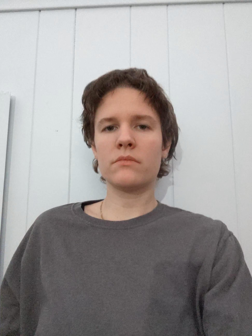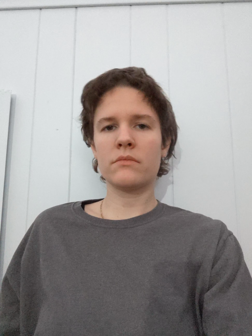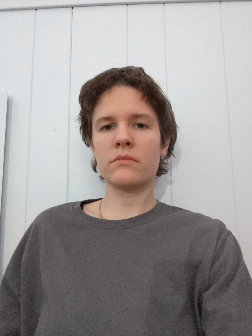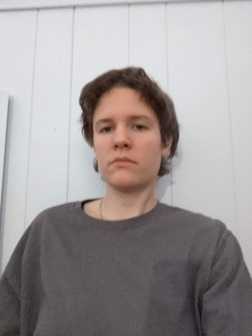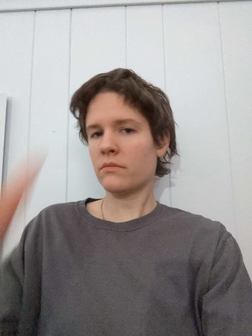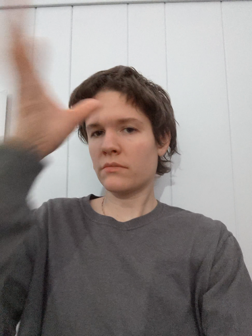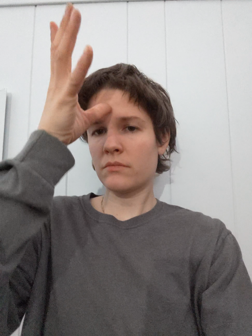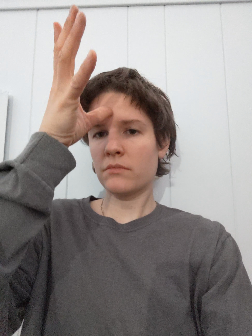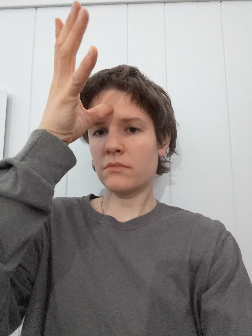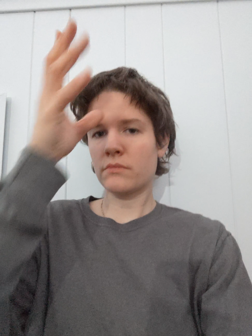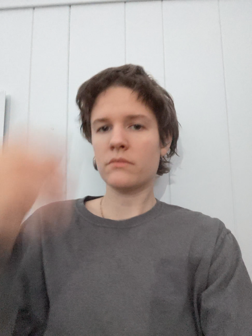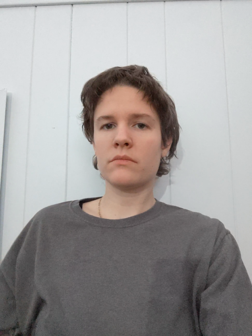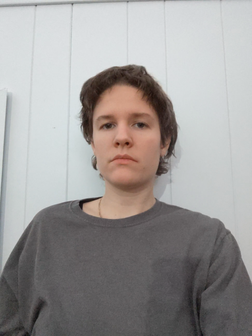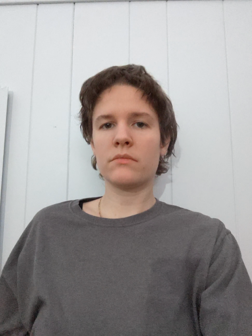dad